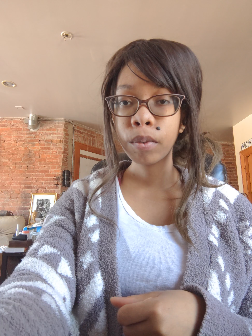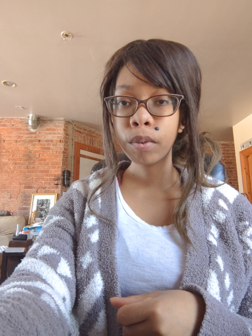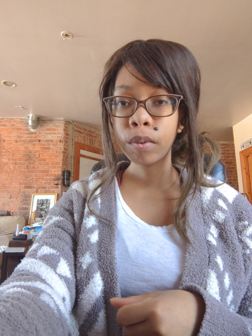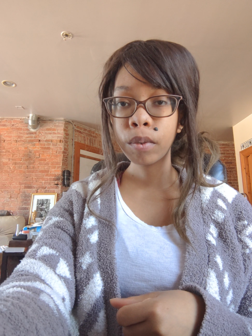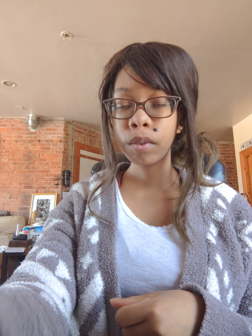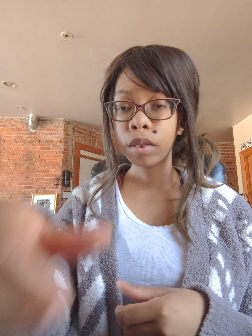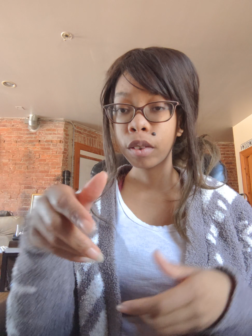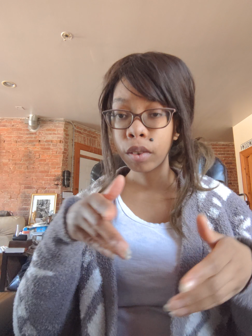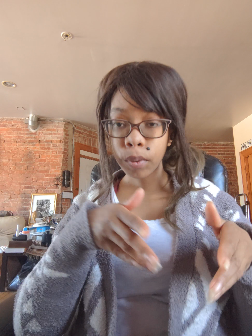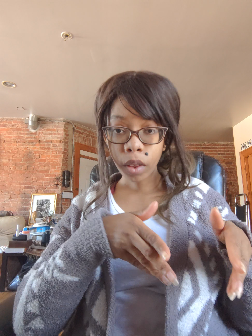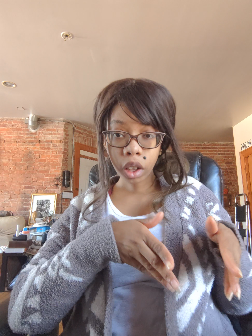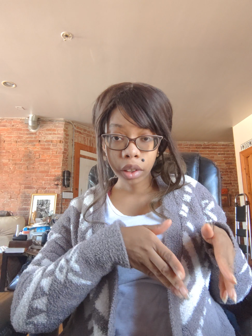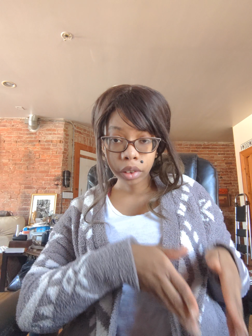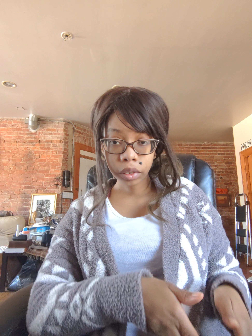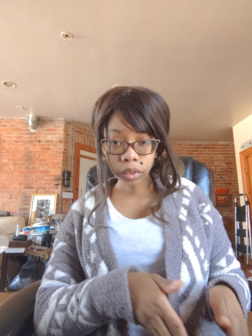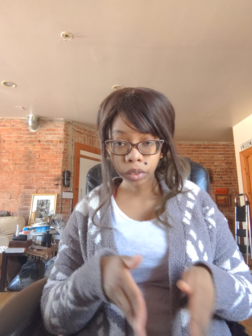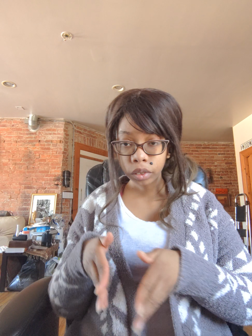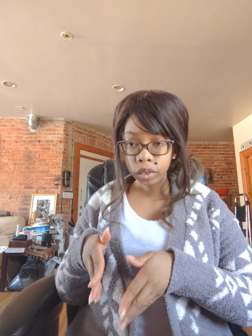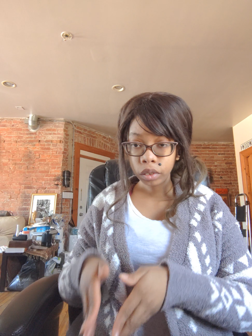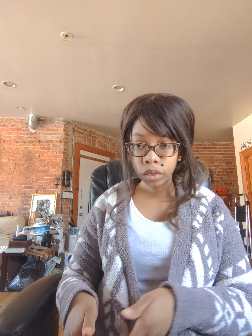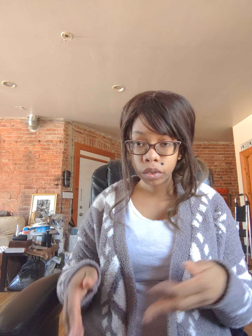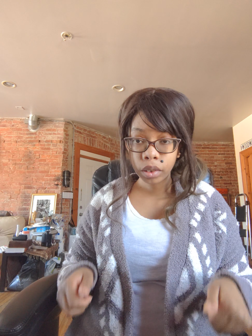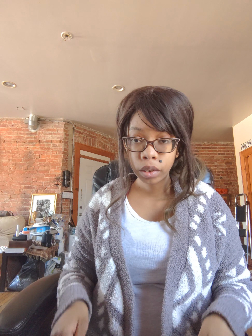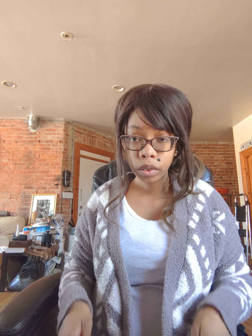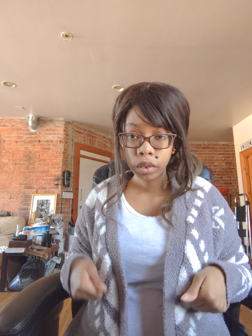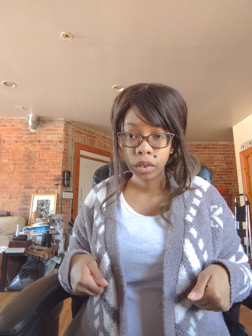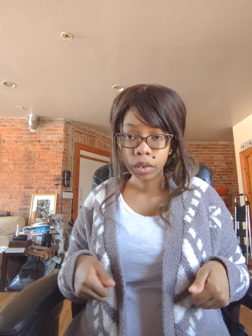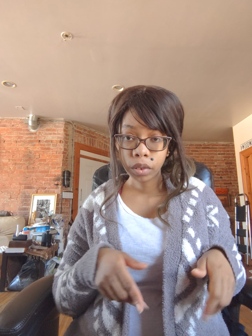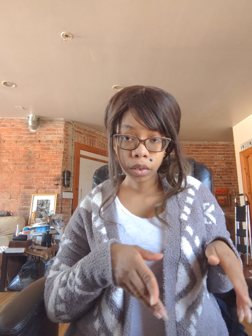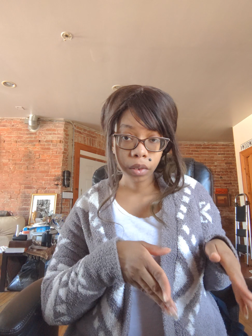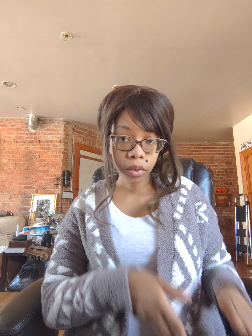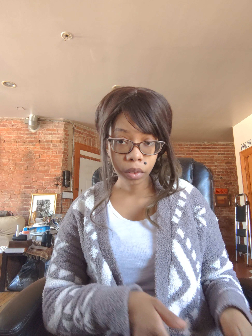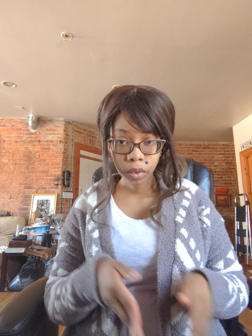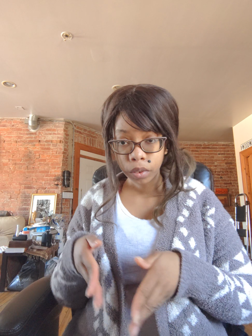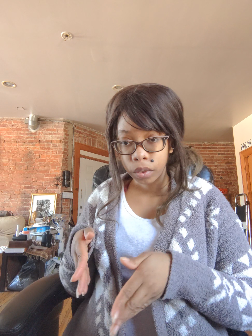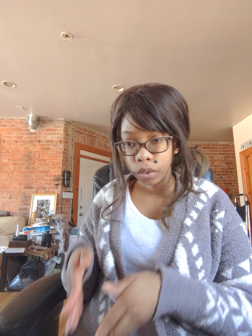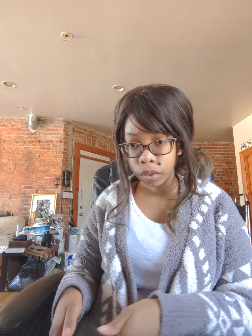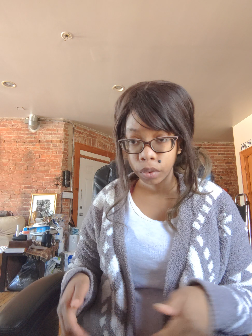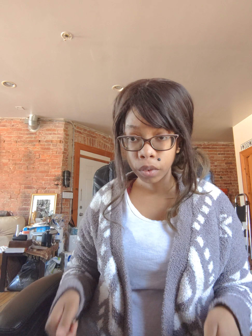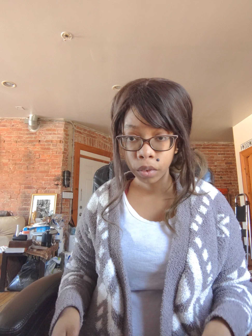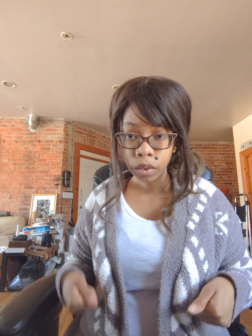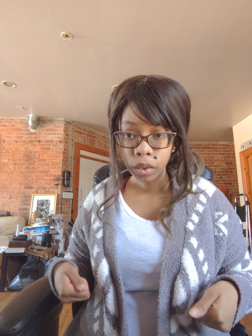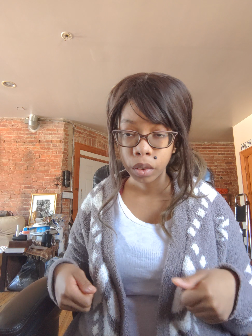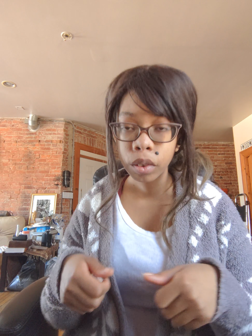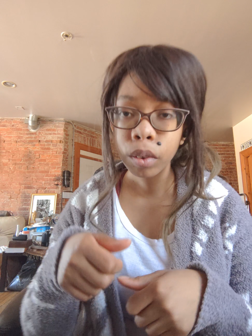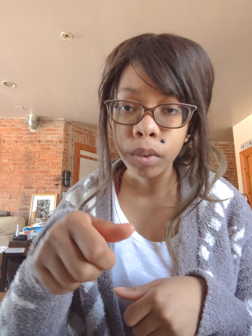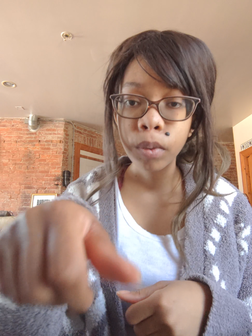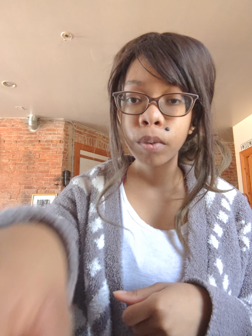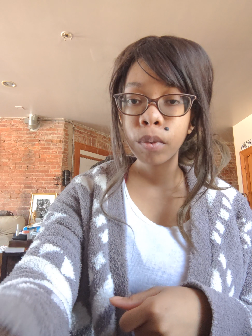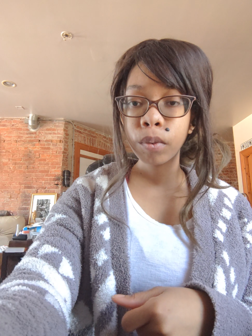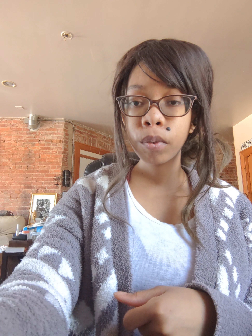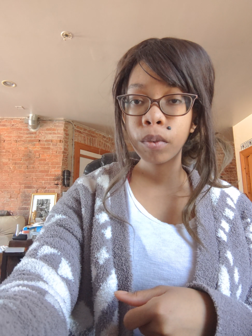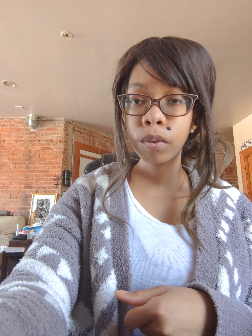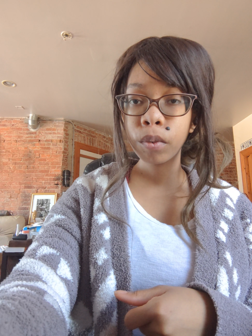jeans